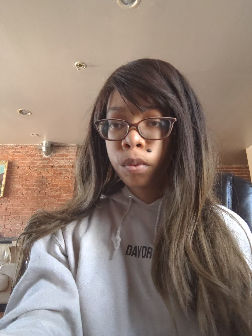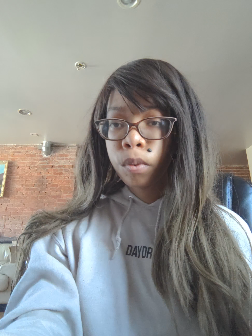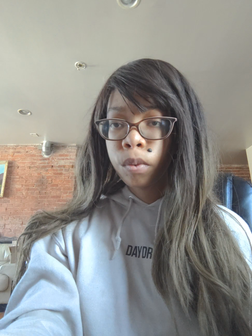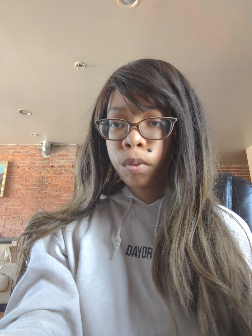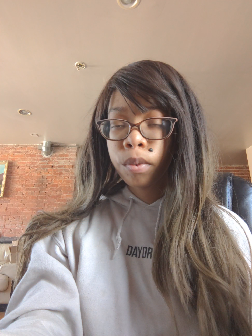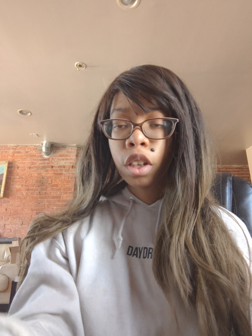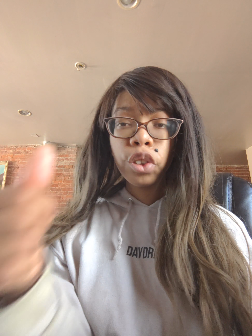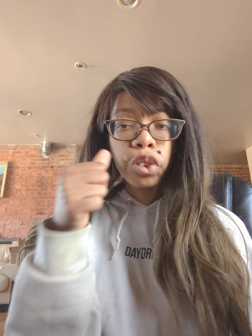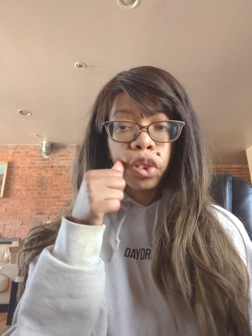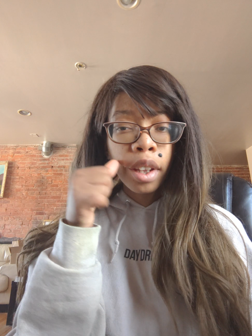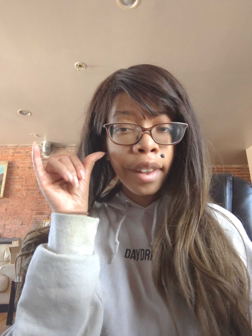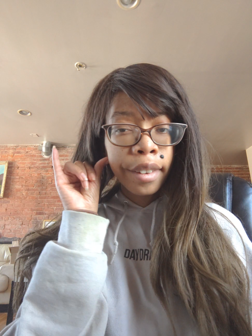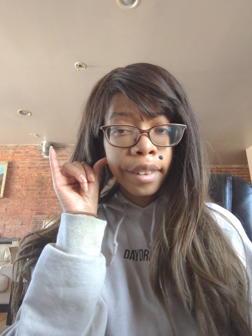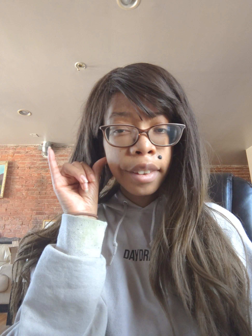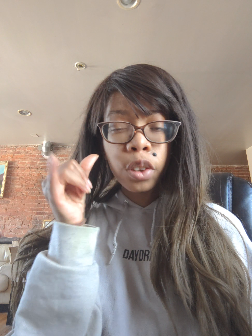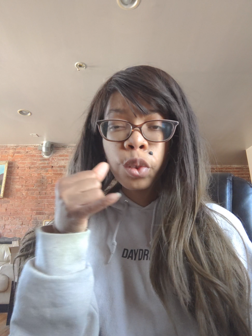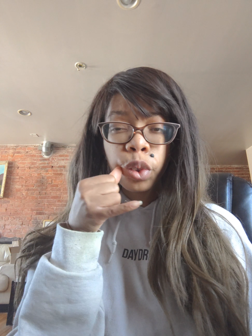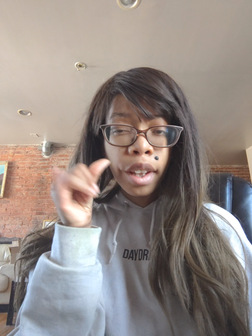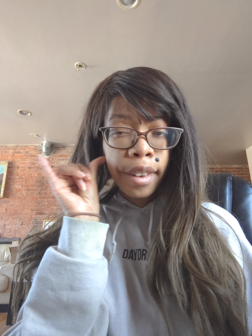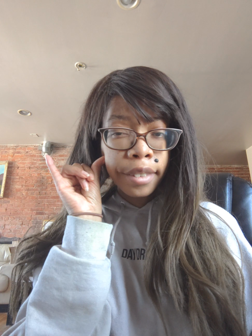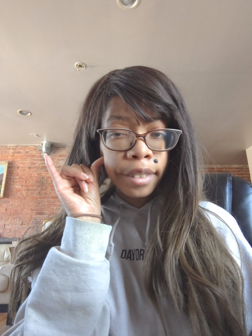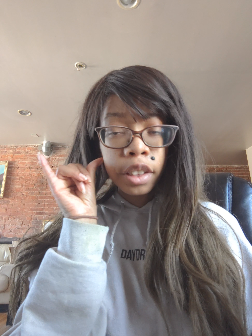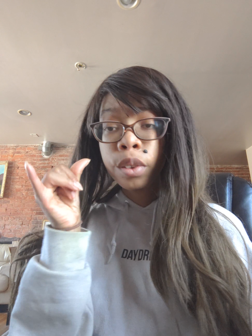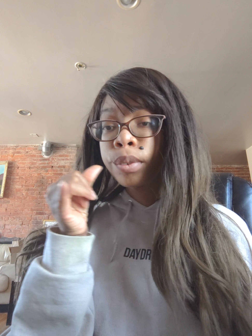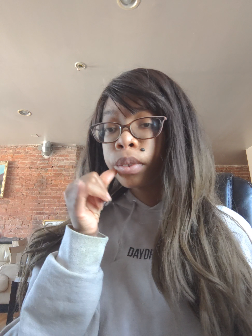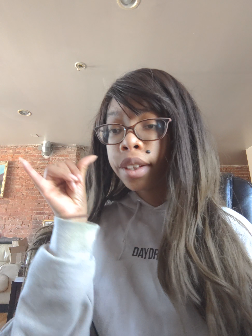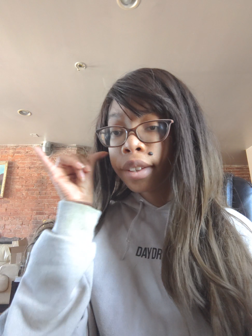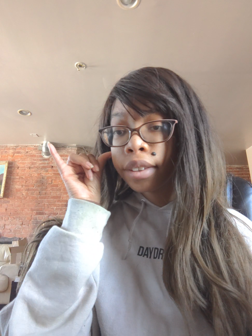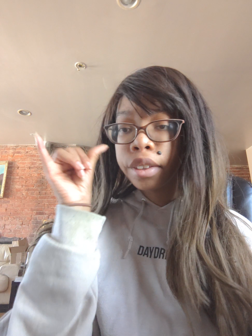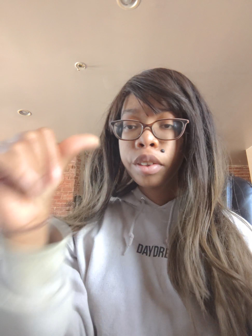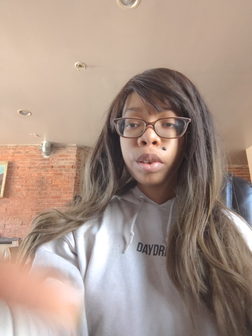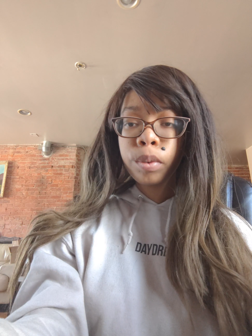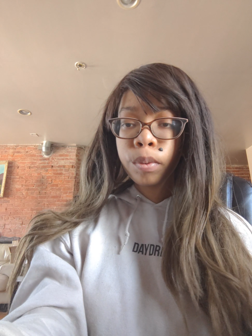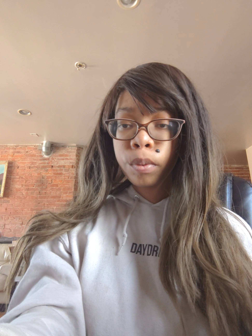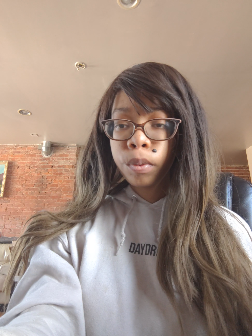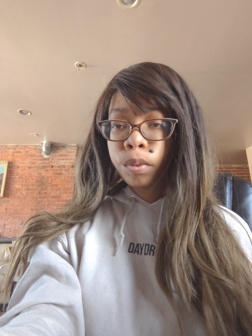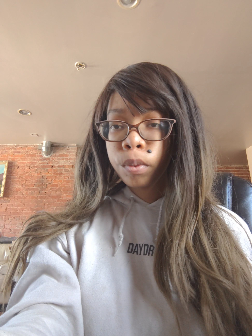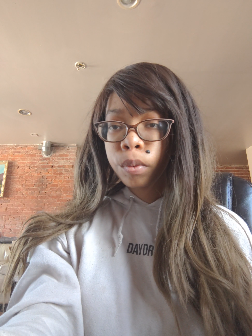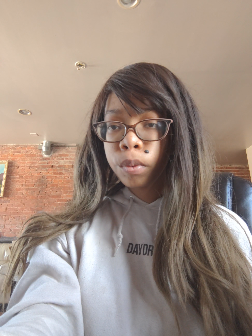yesterday